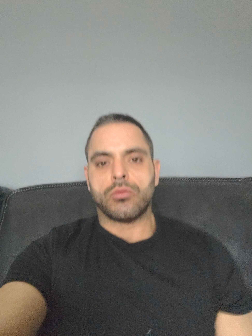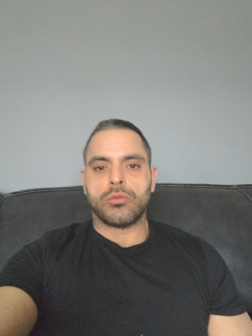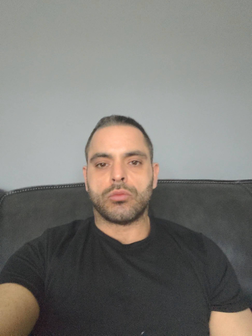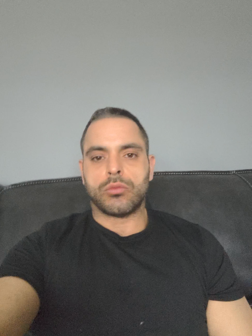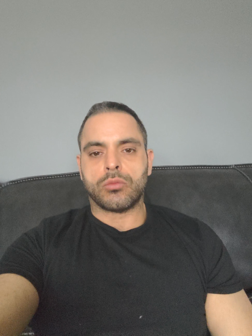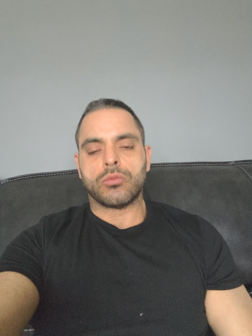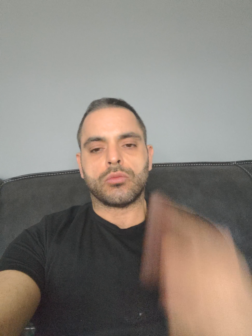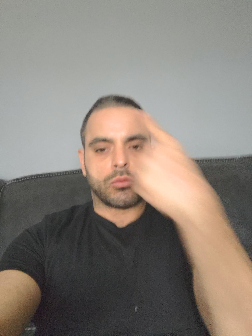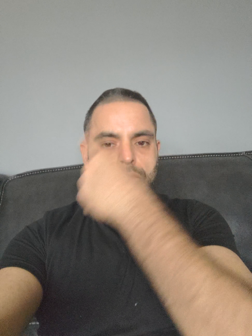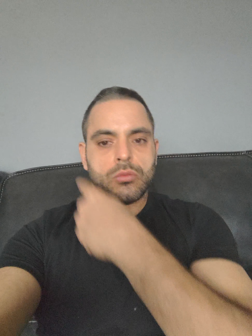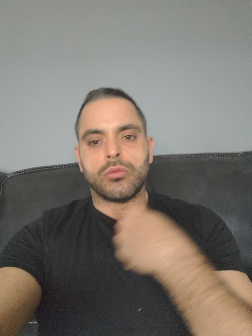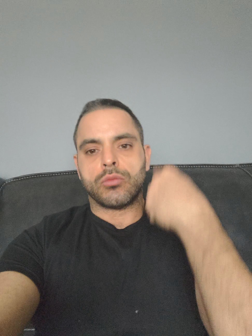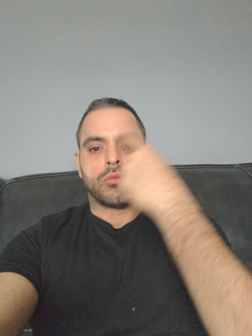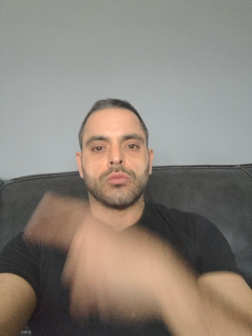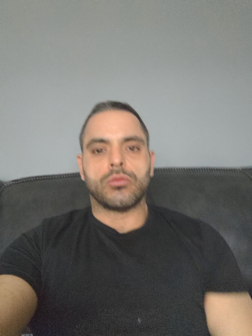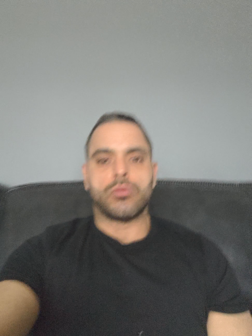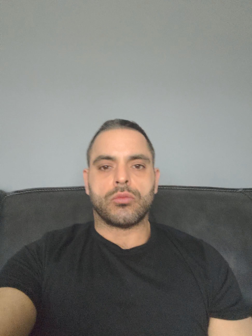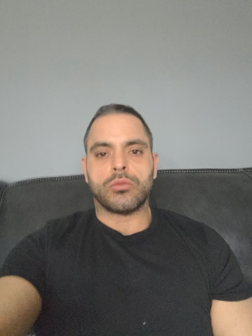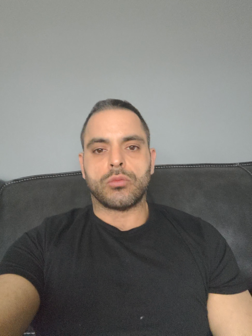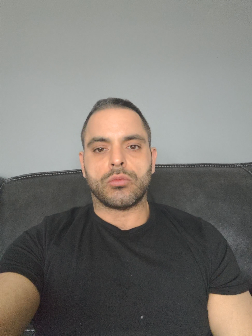face